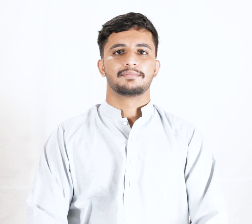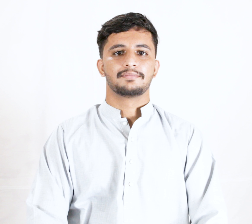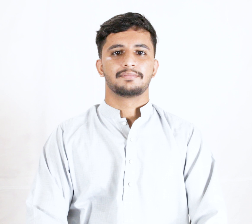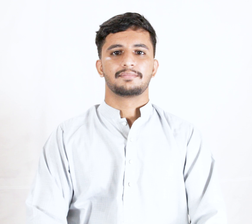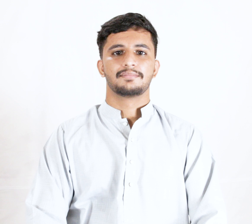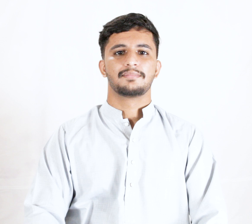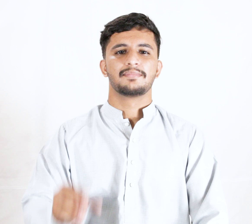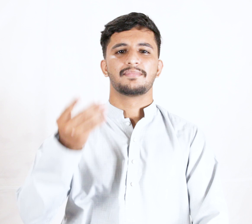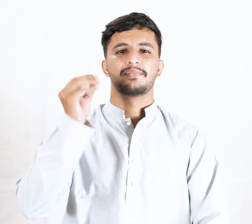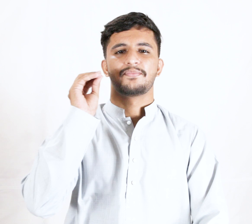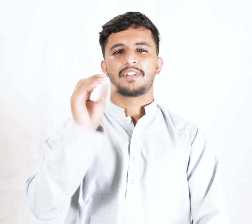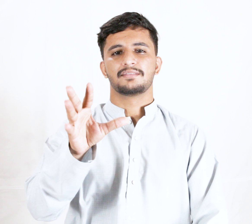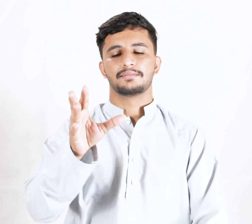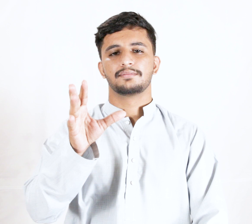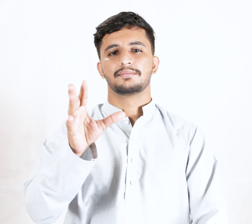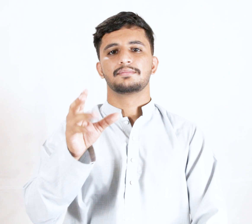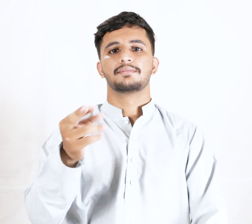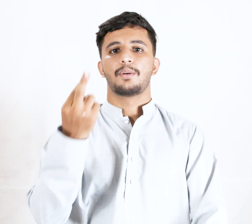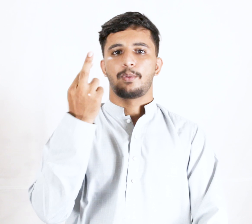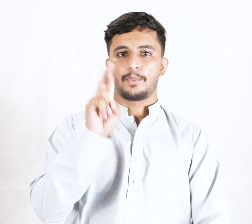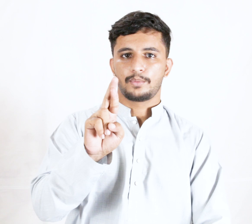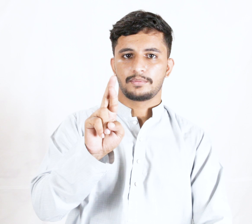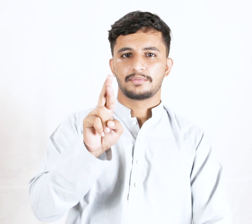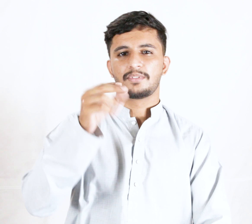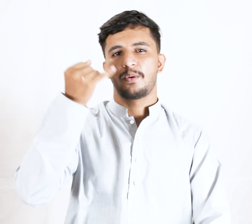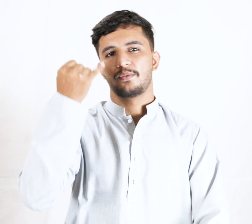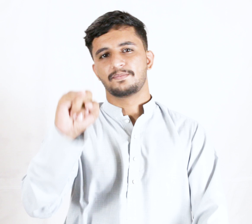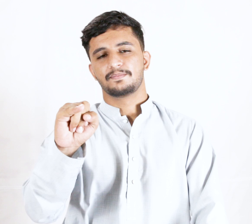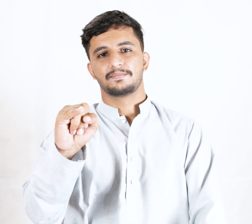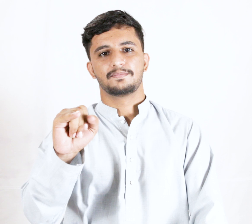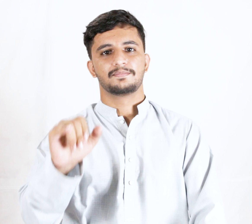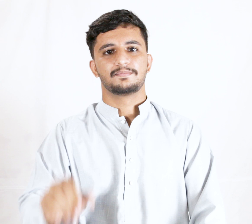bad